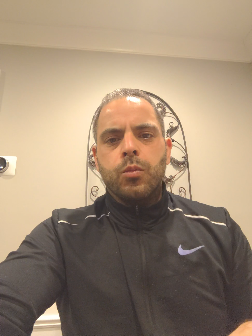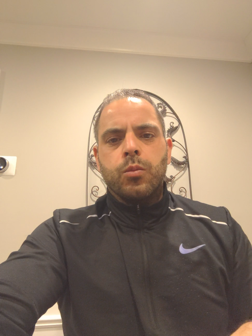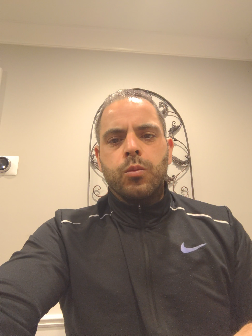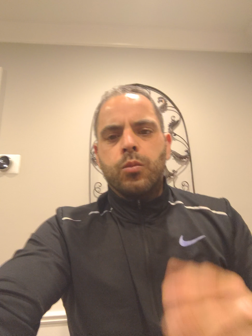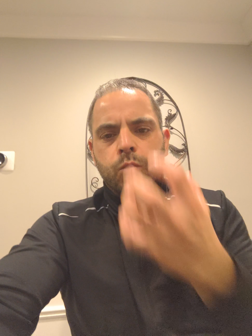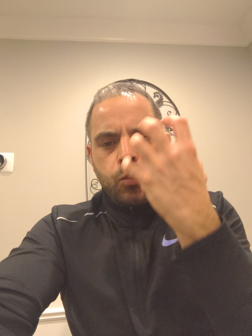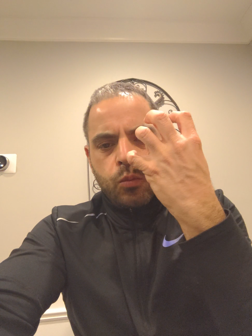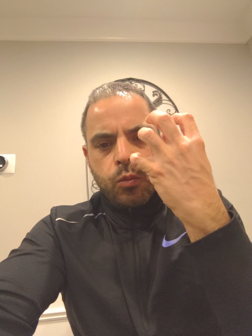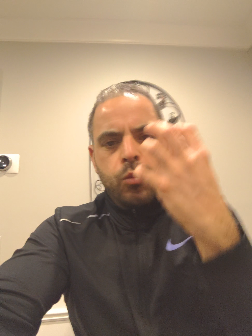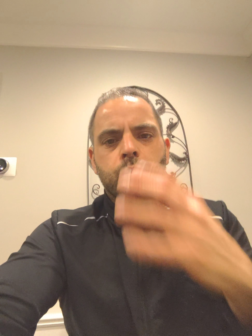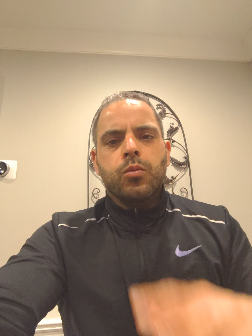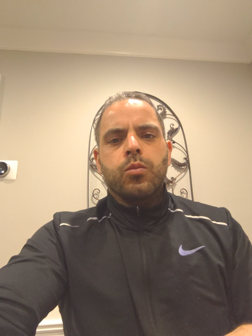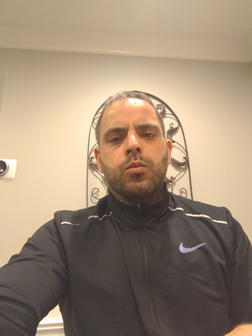mad